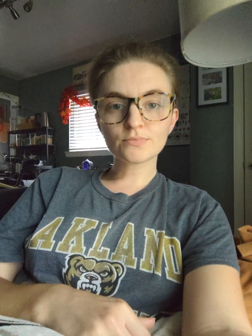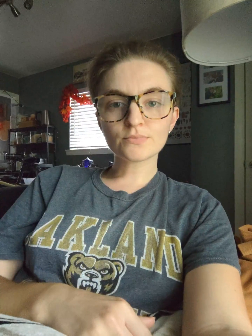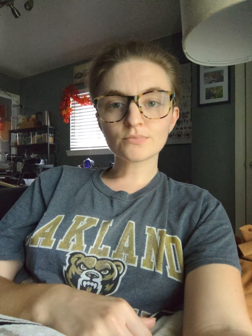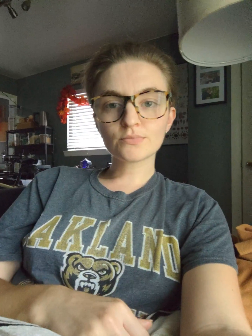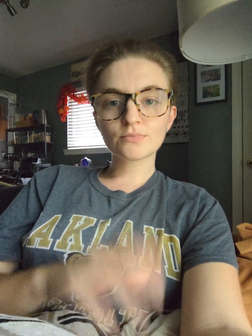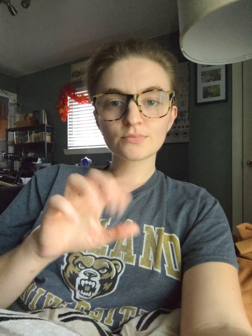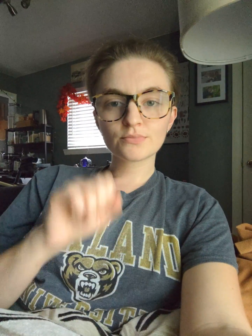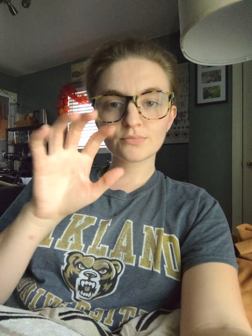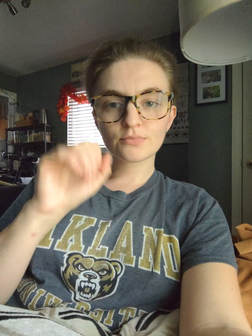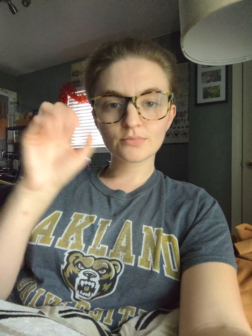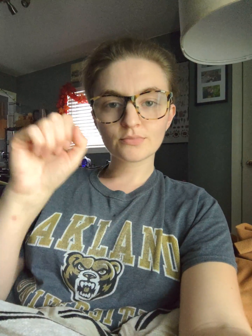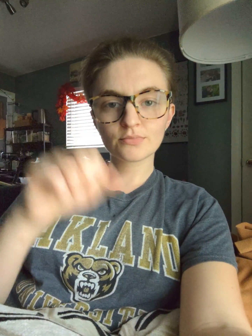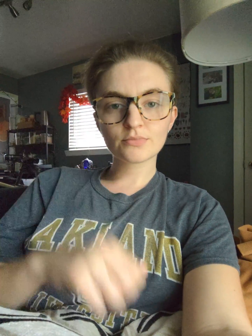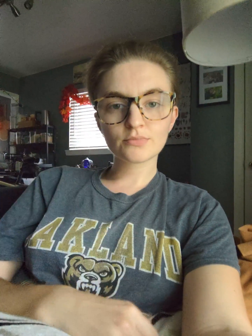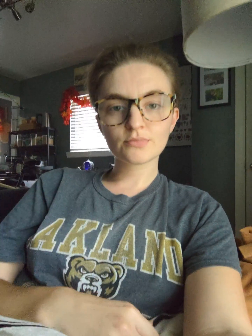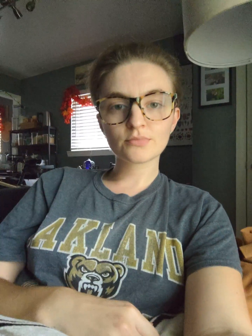climb